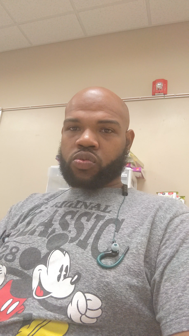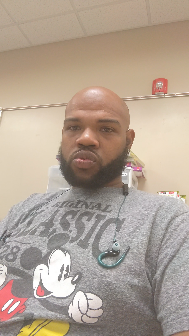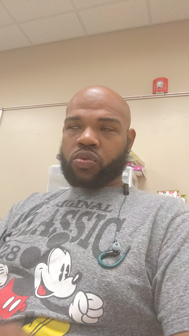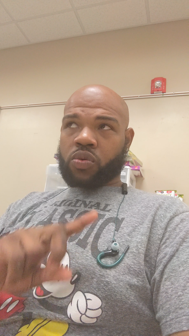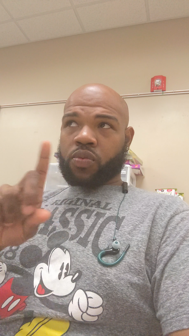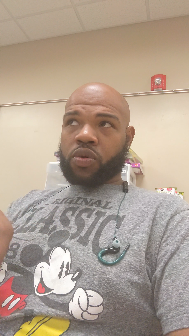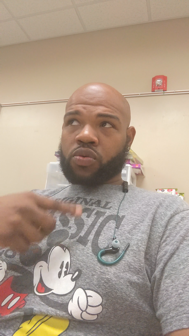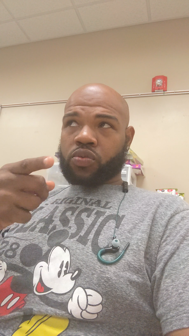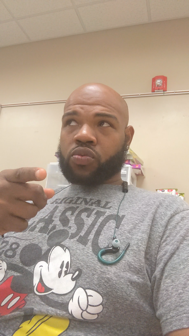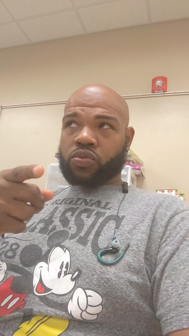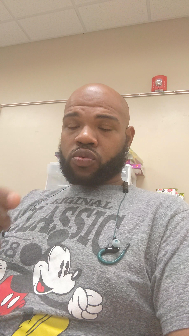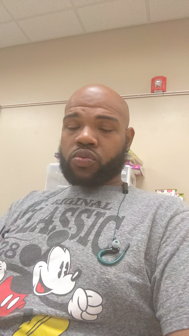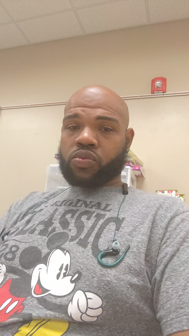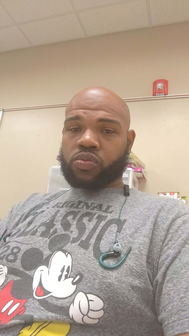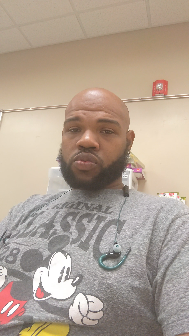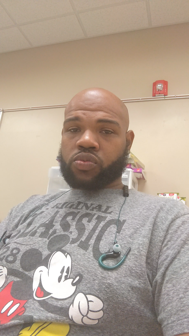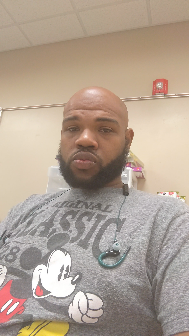about